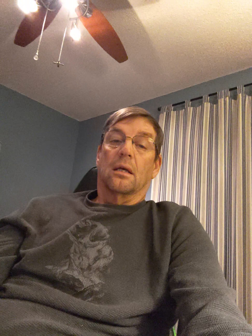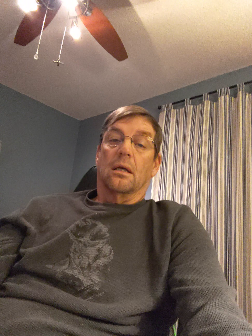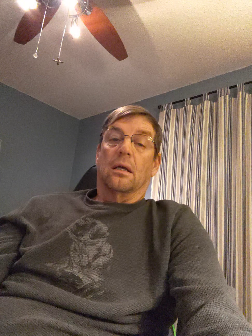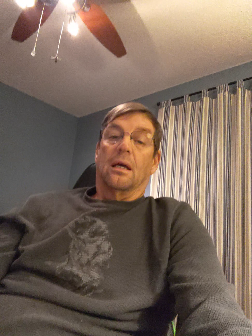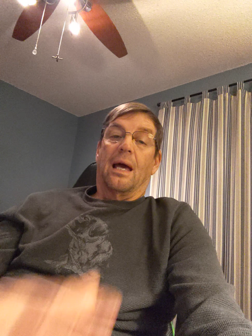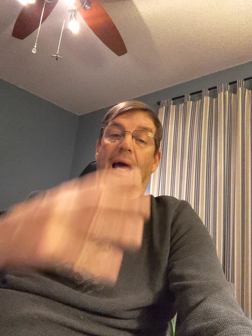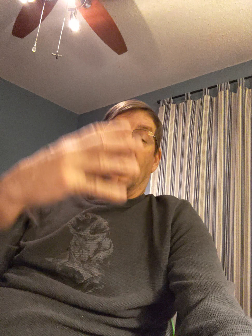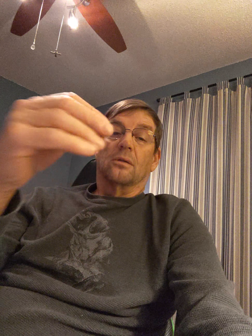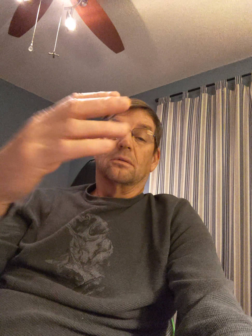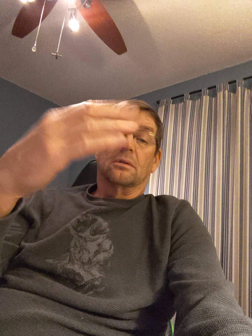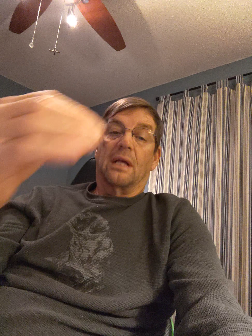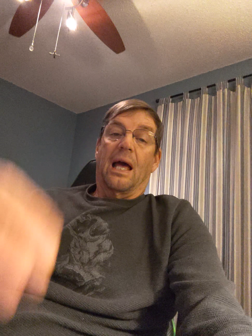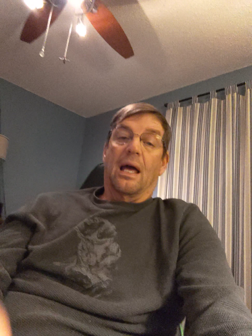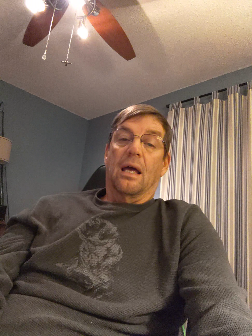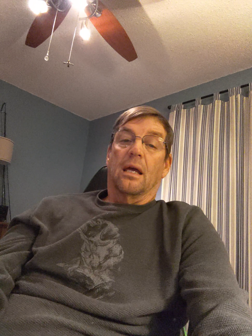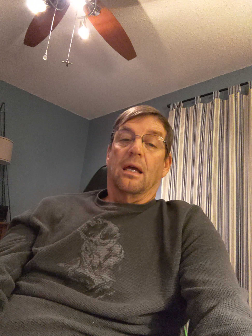outside